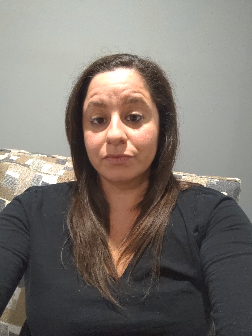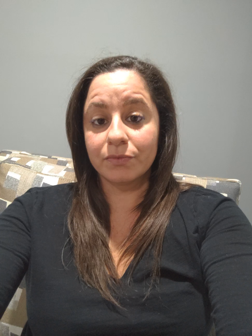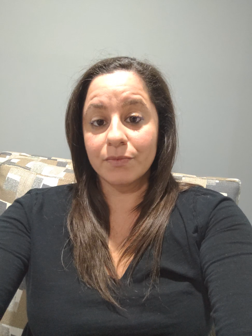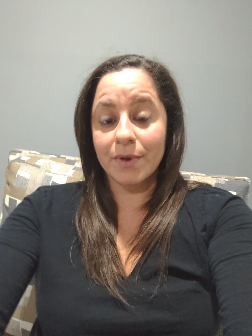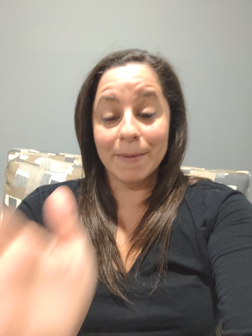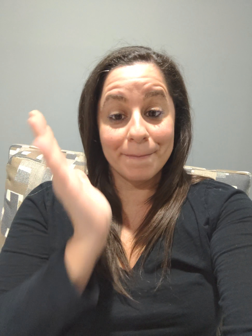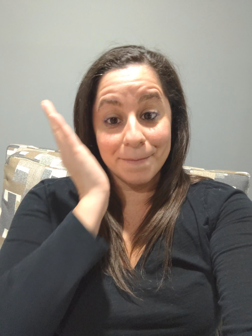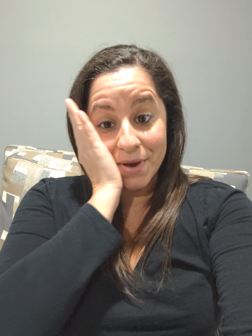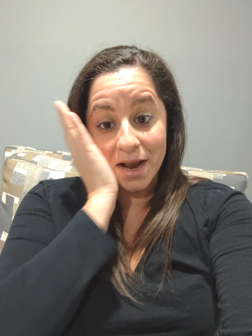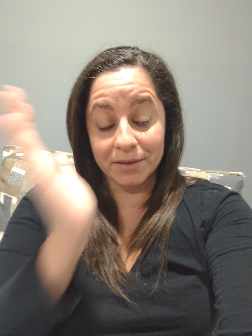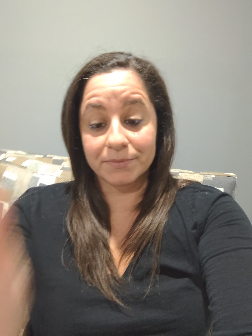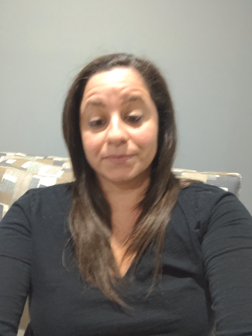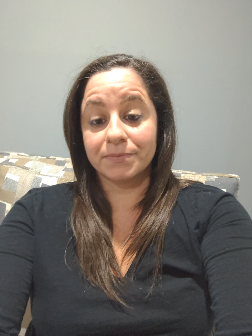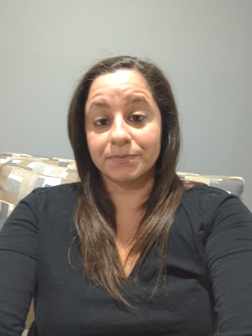bed